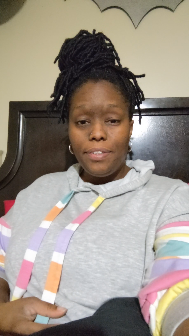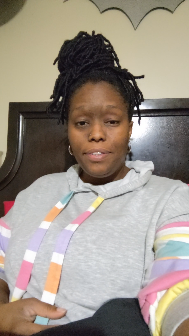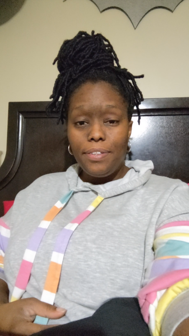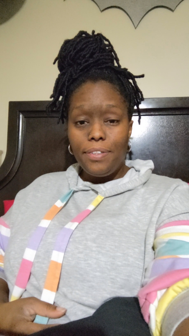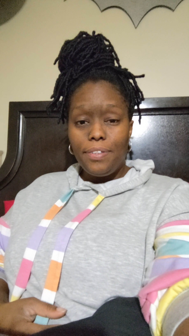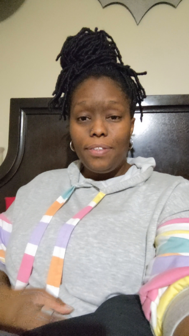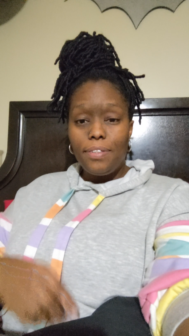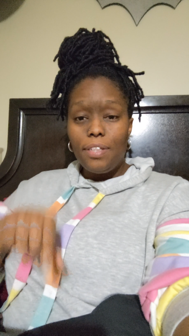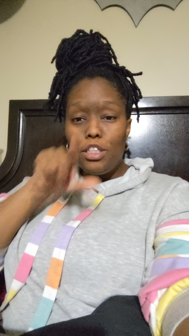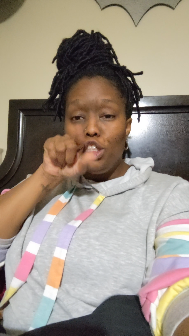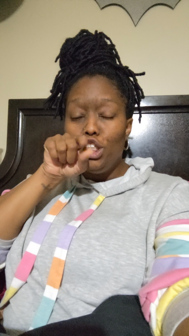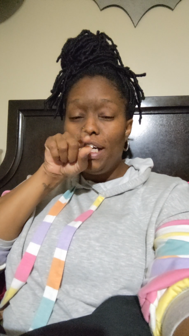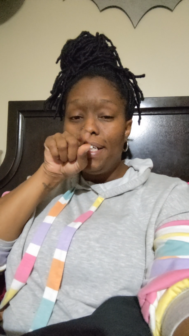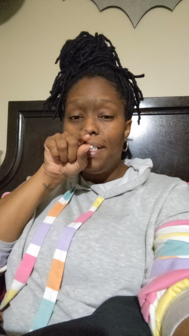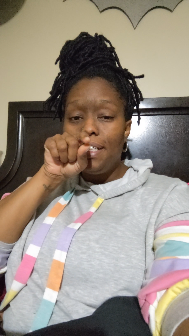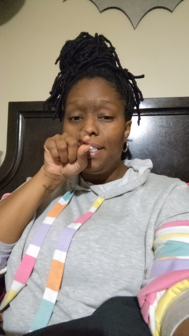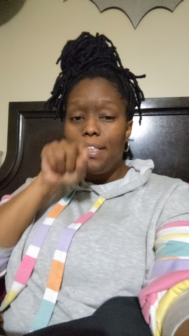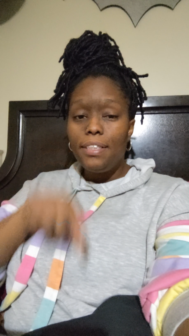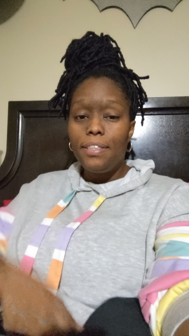chicken